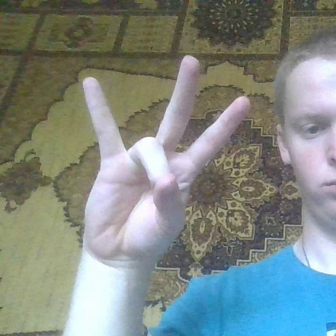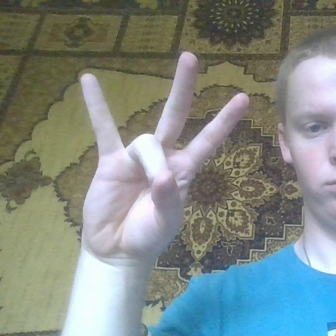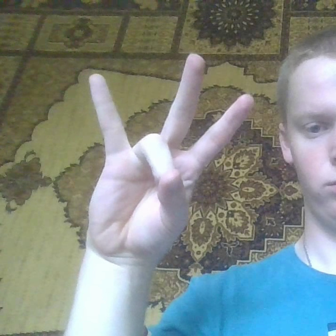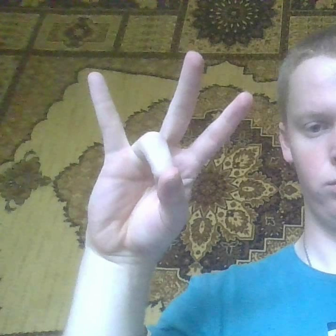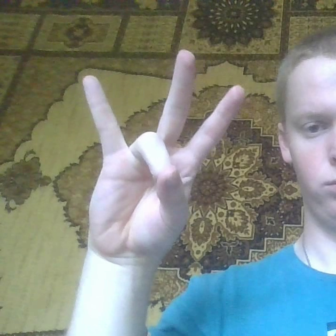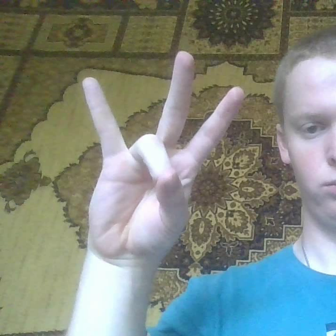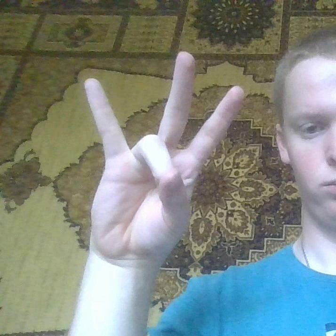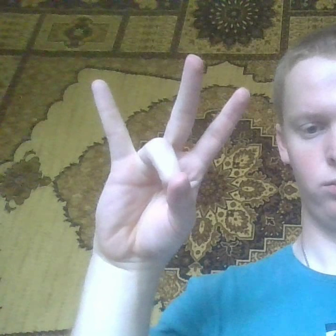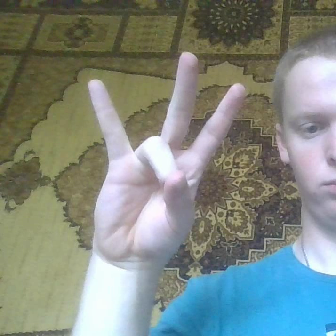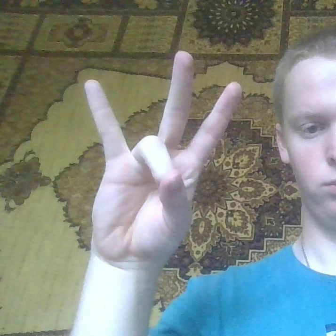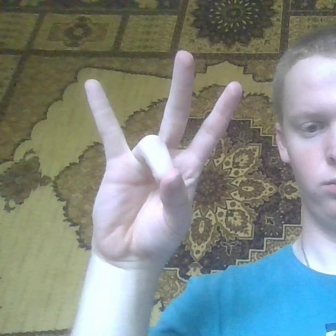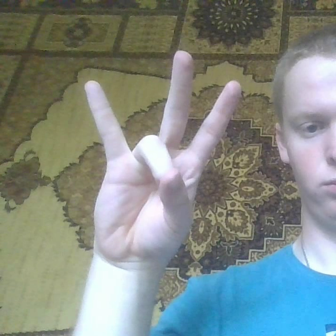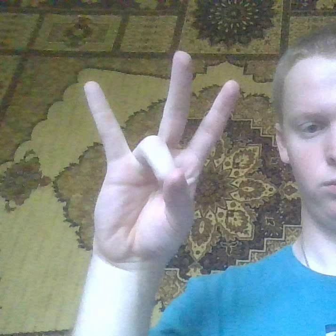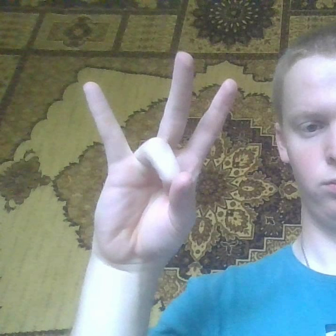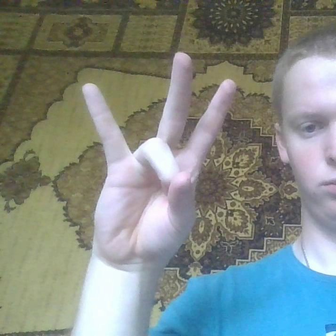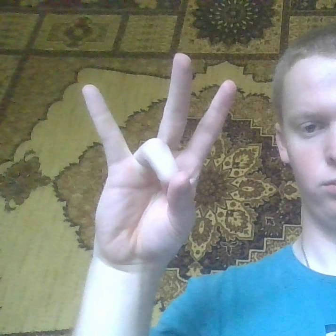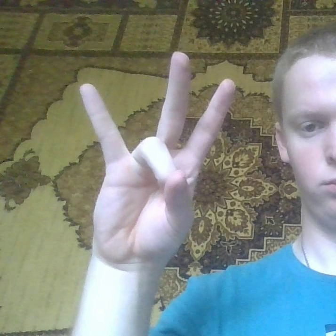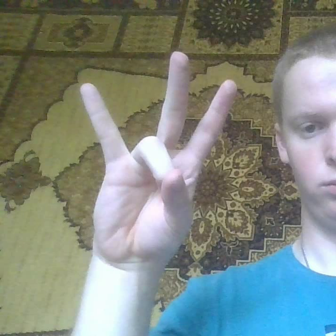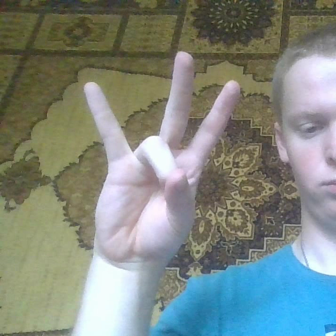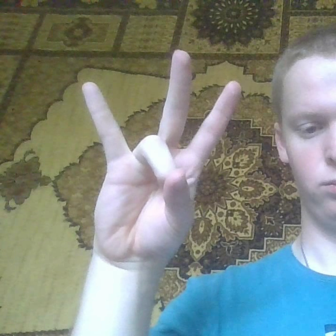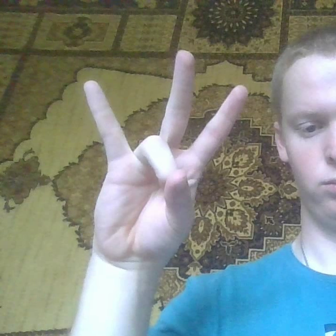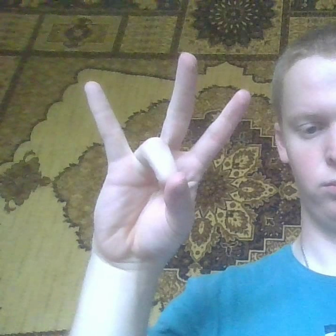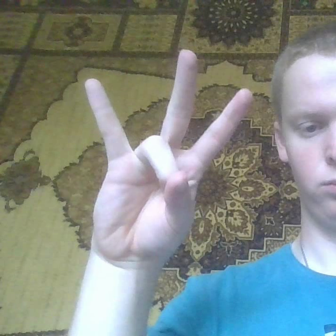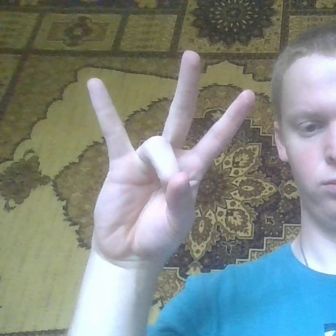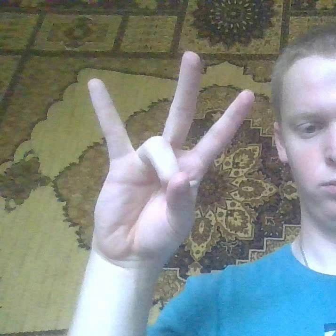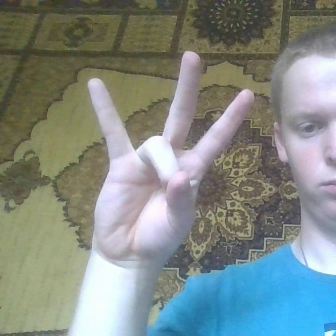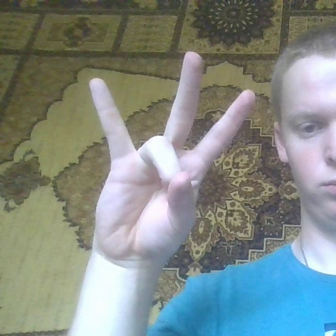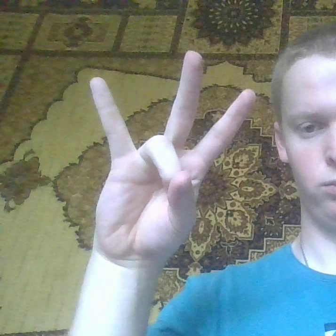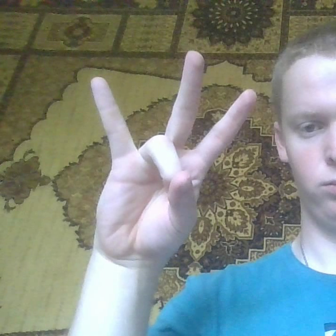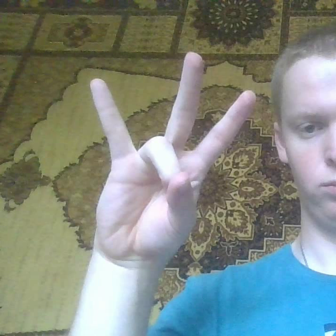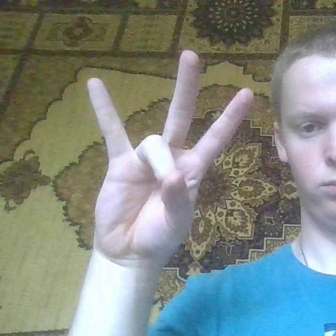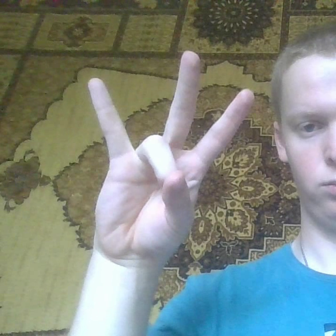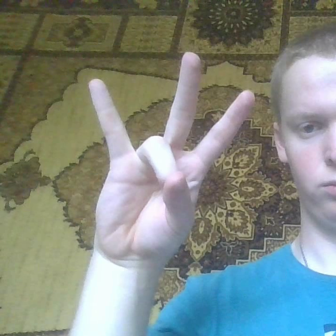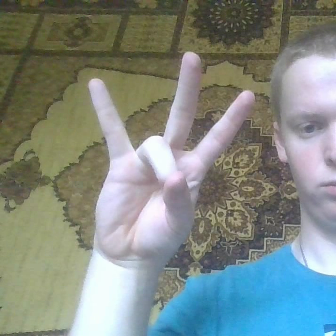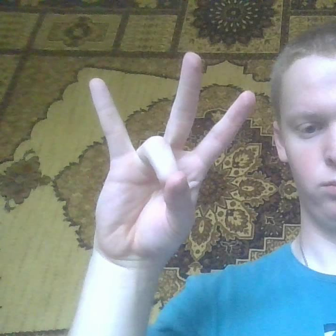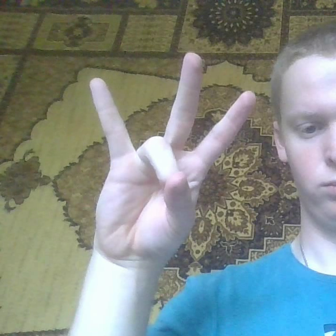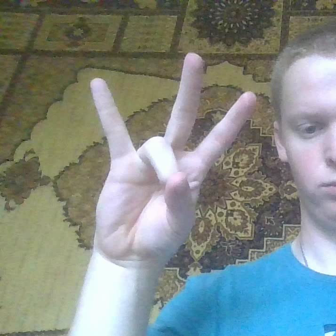Н